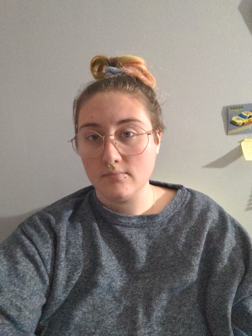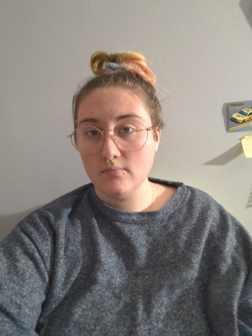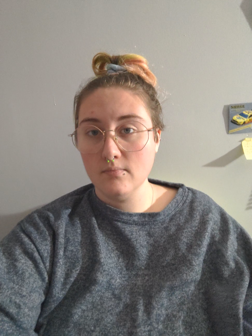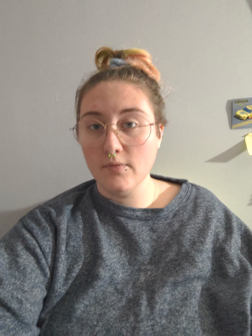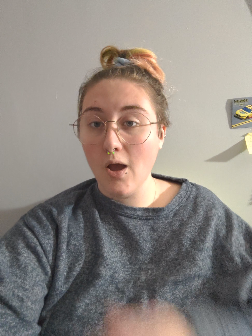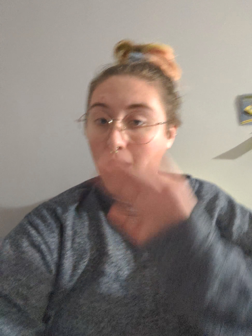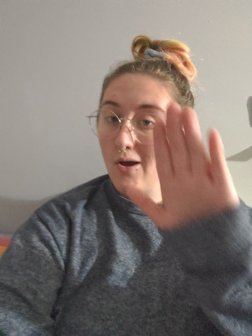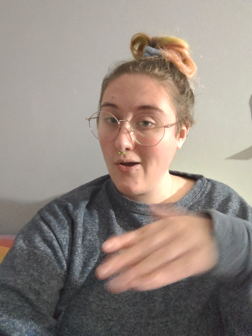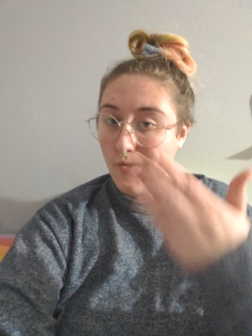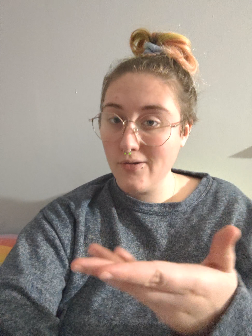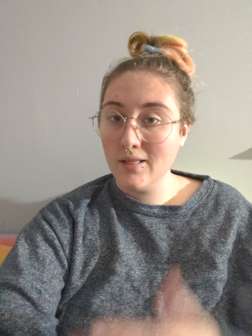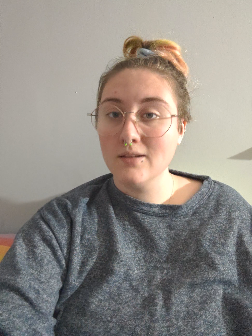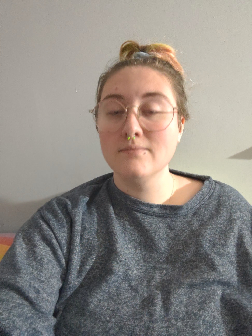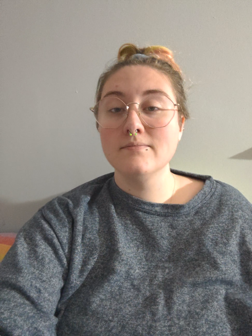all